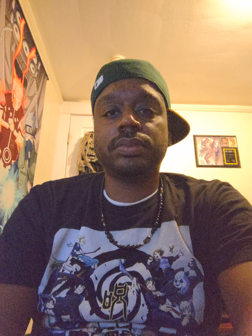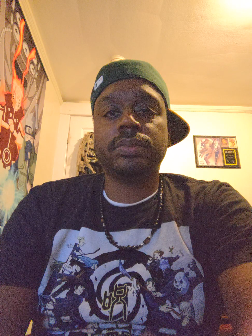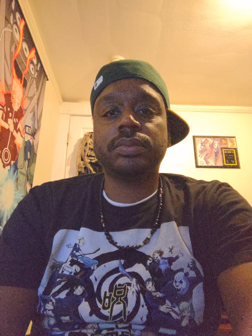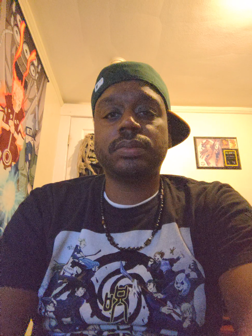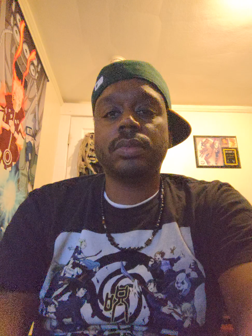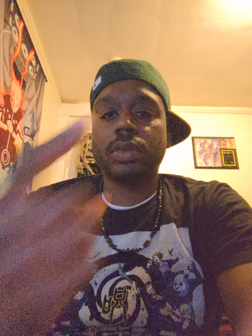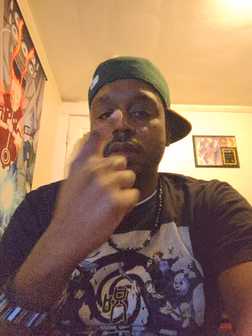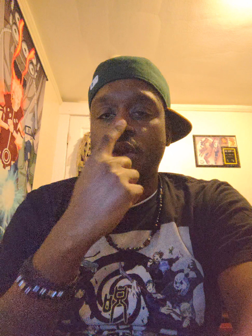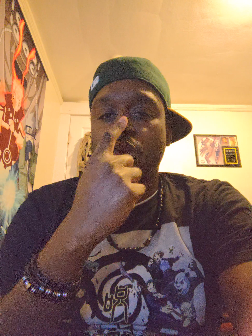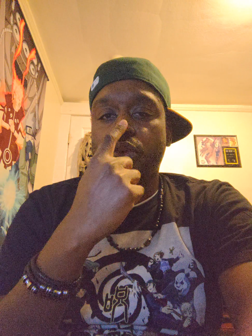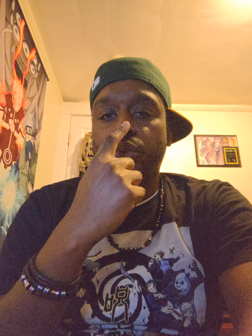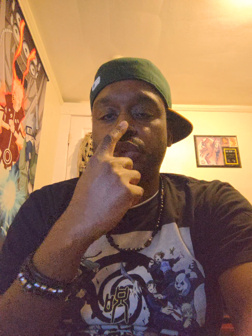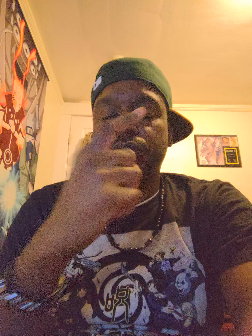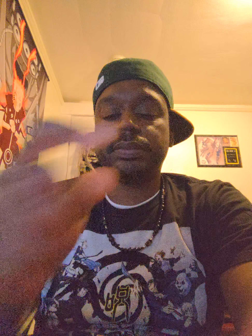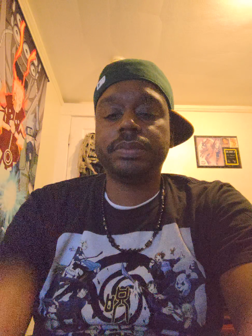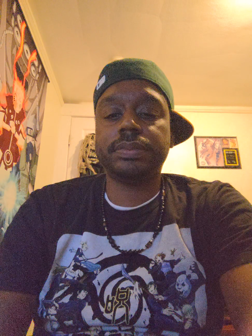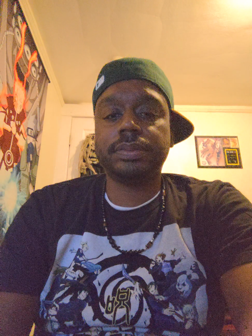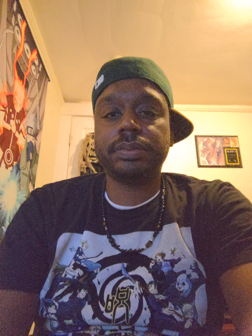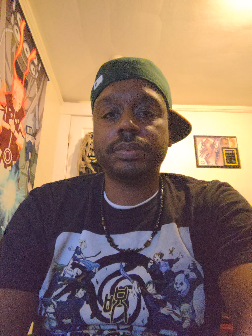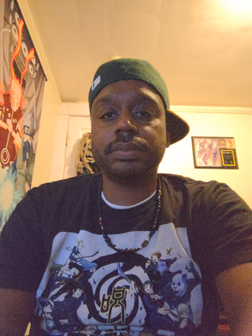nose